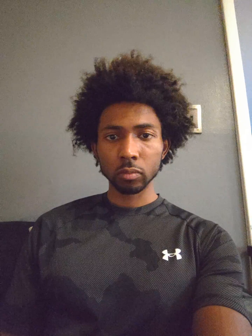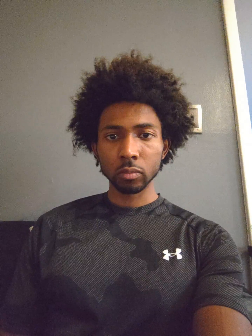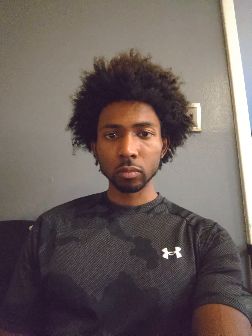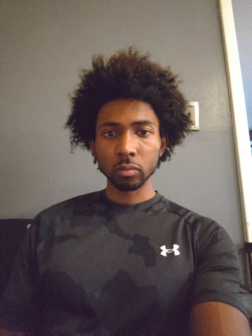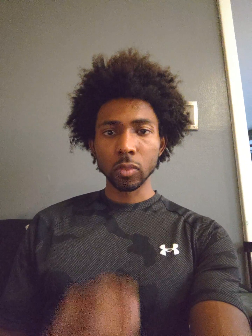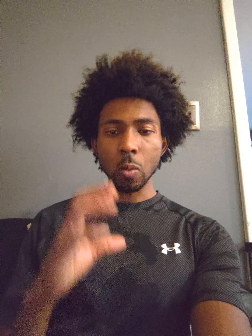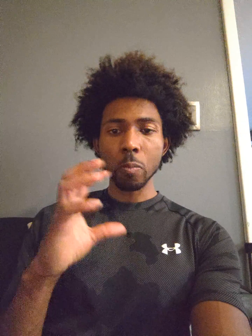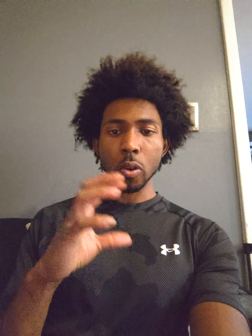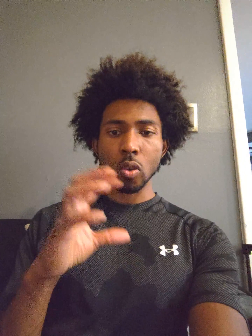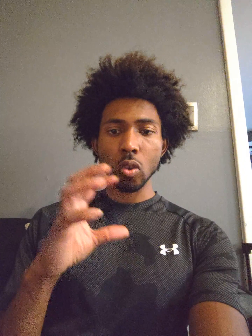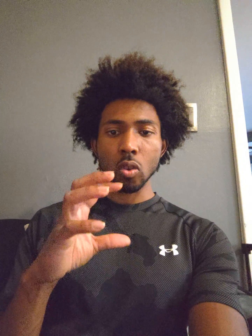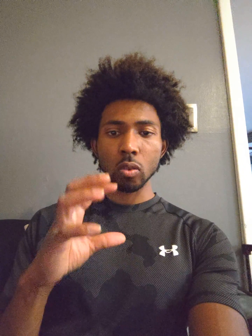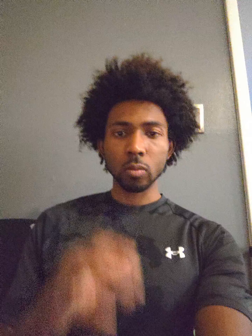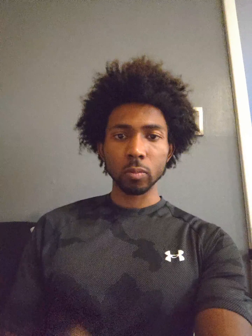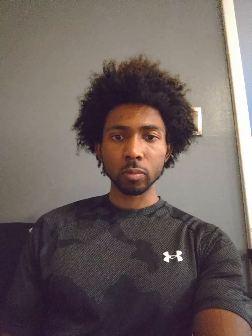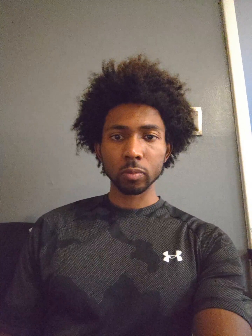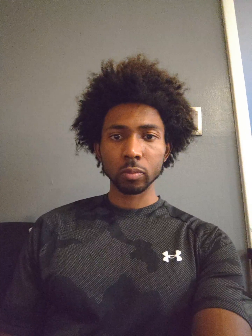ball